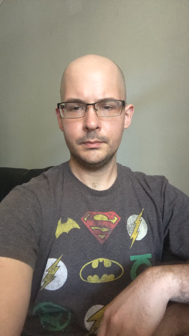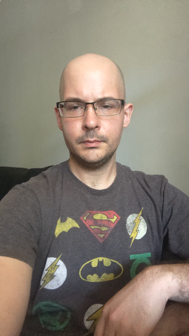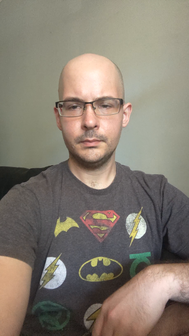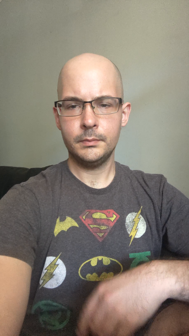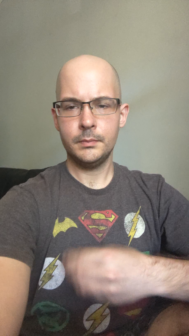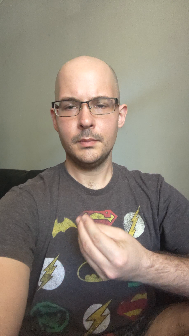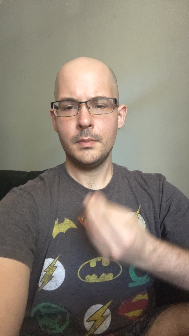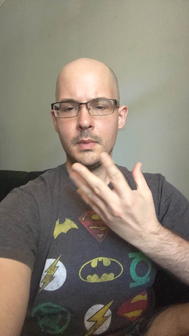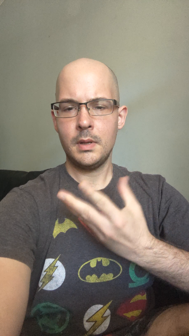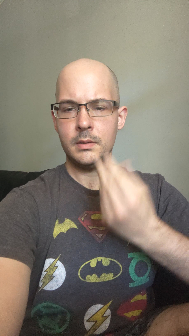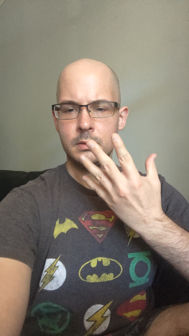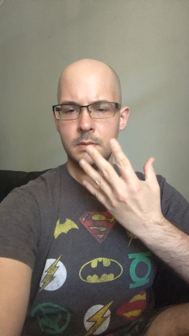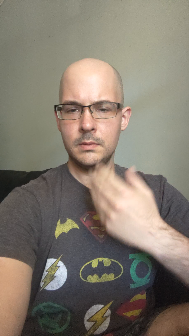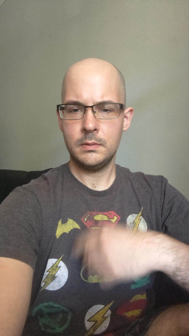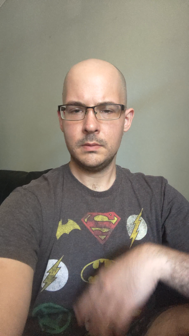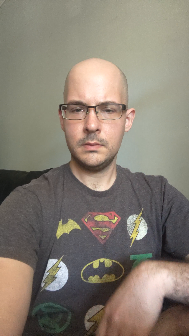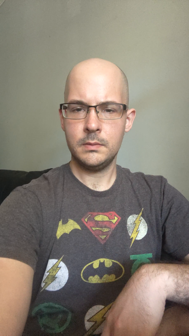plants